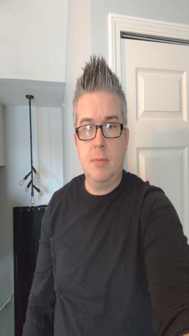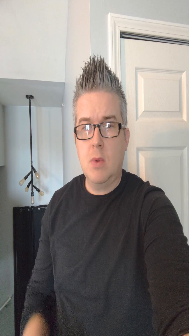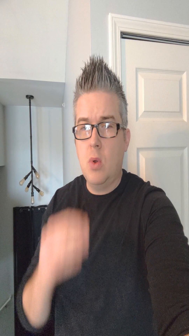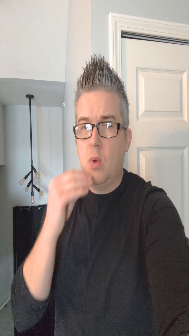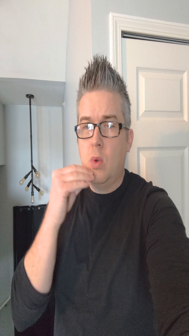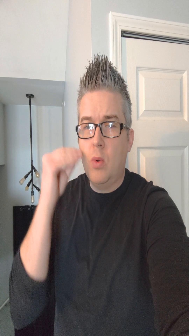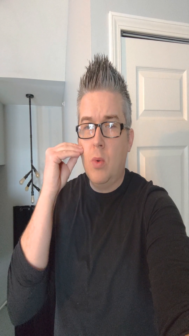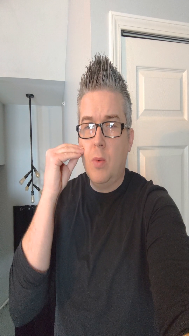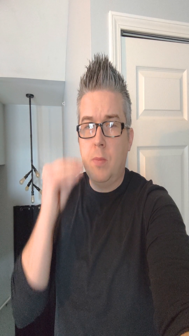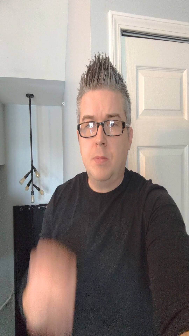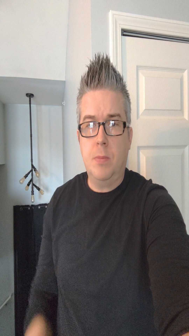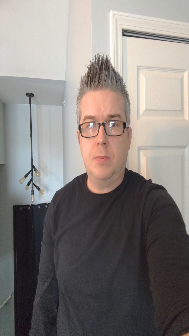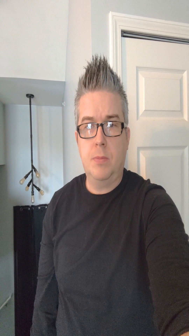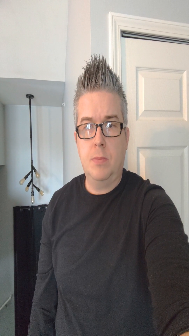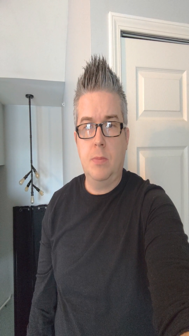home